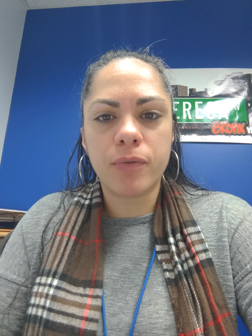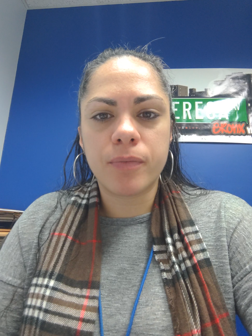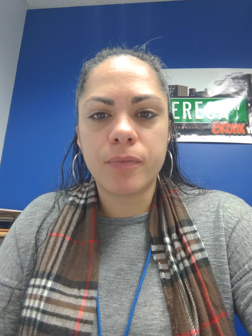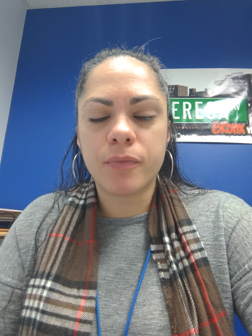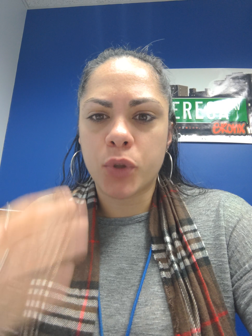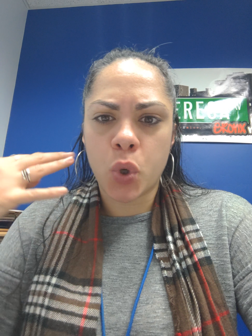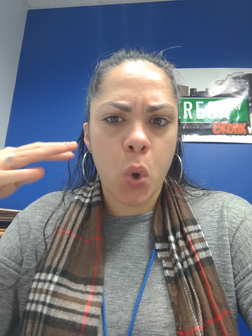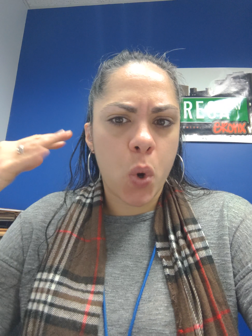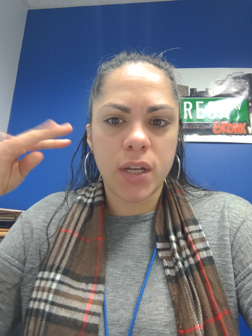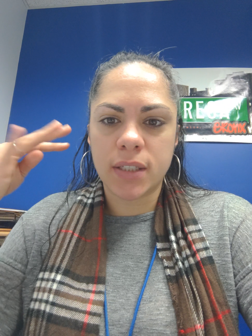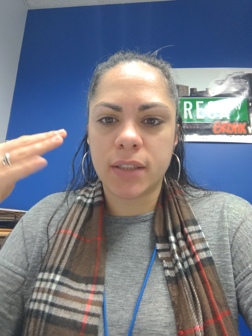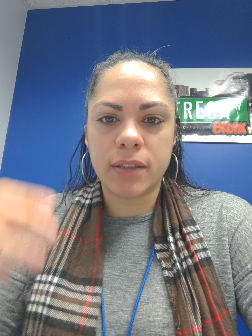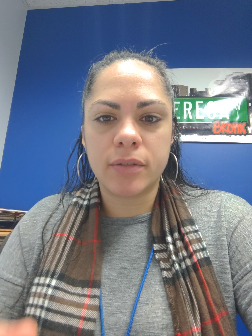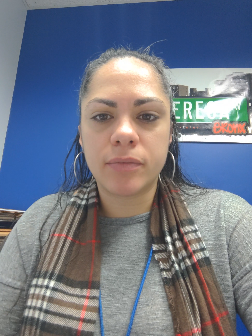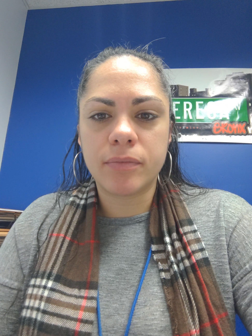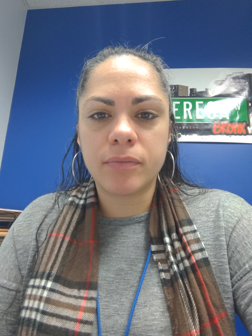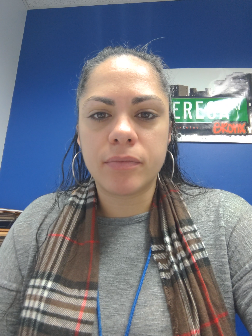noisy